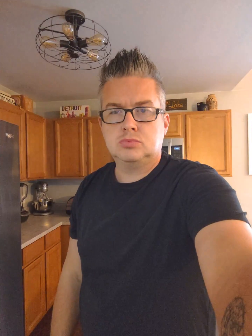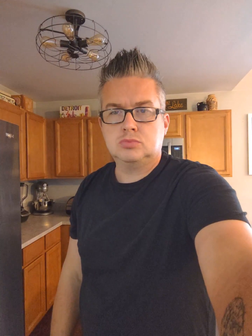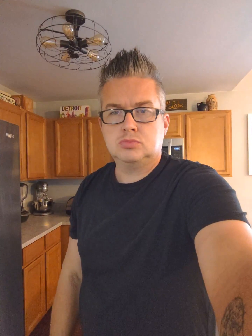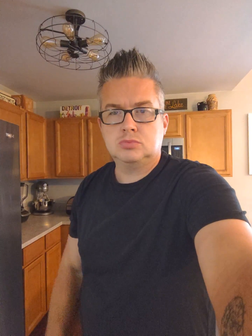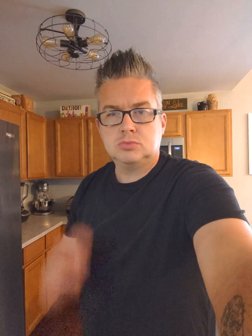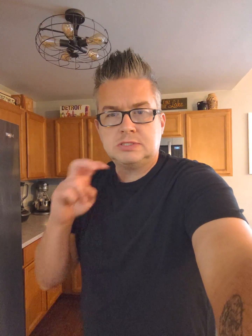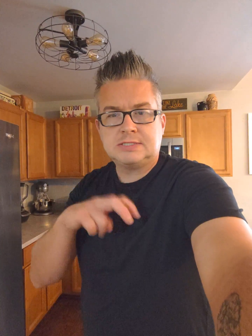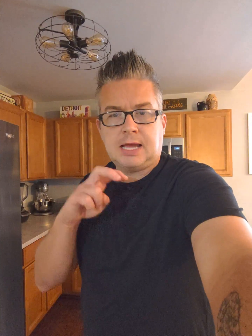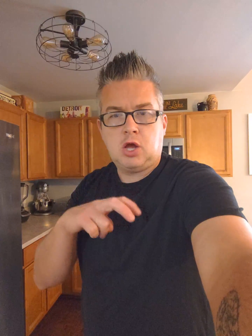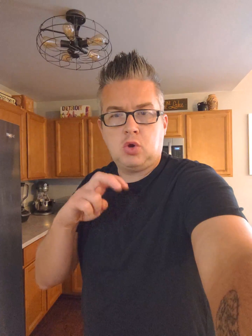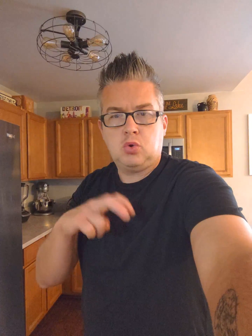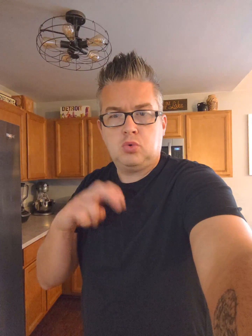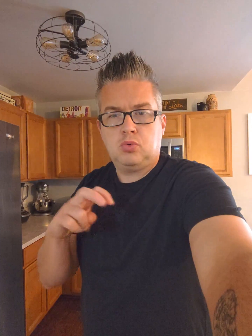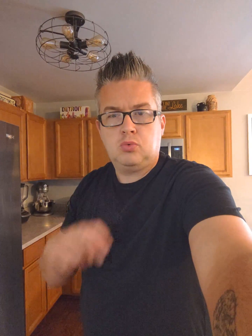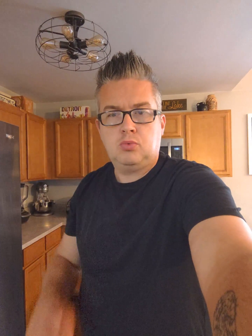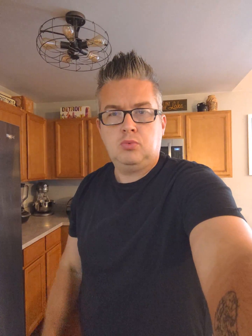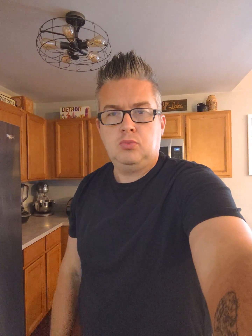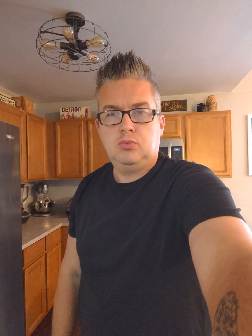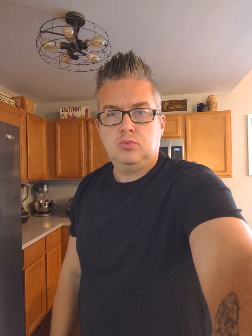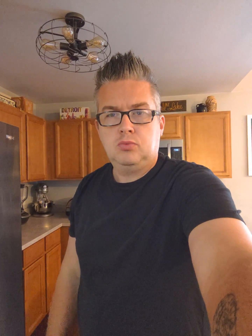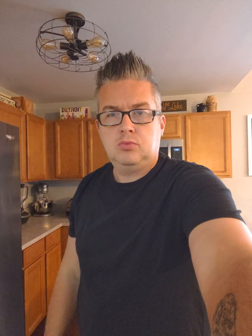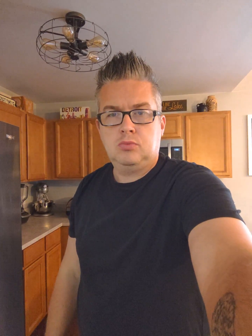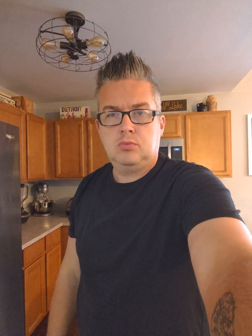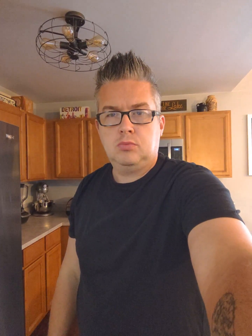potato